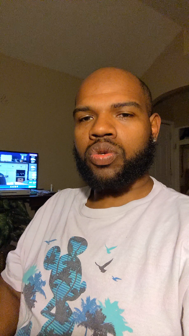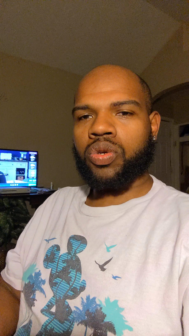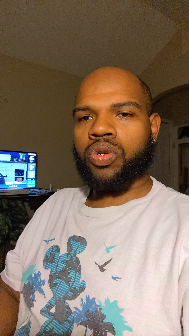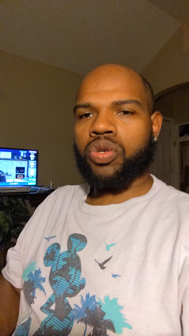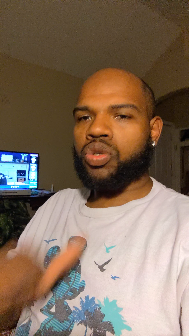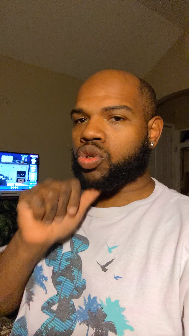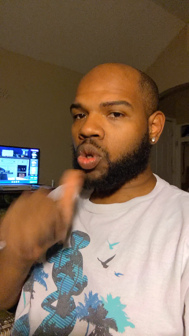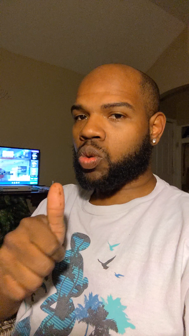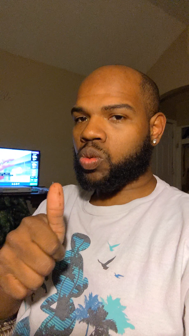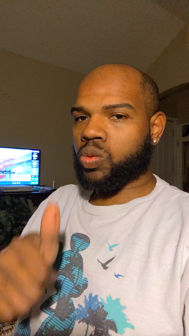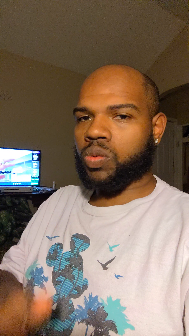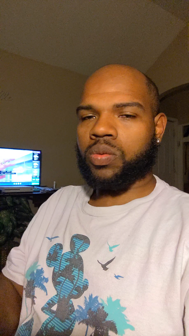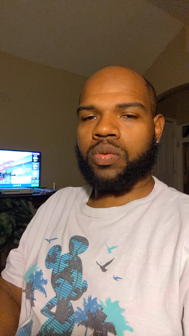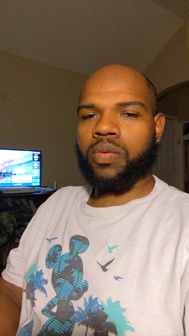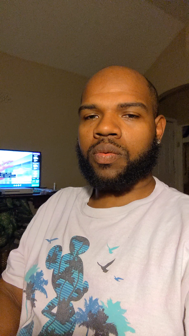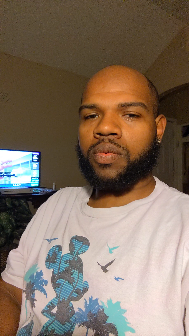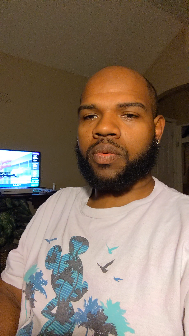don't